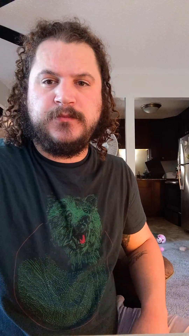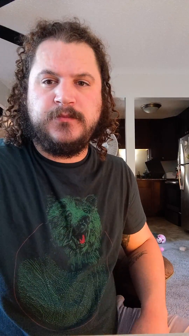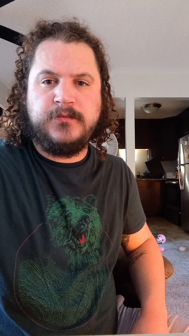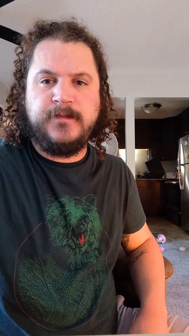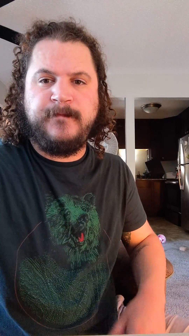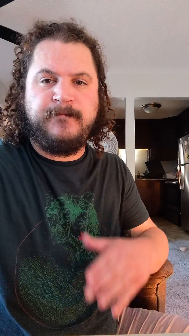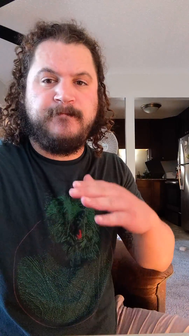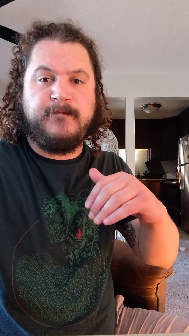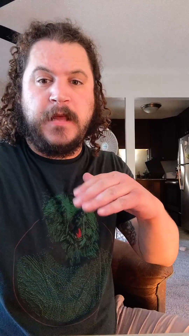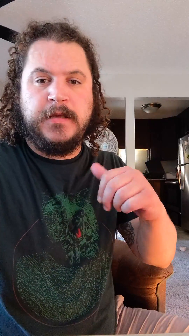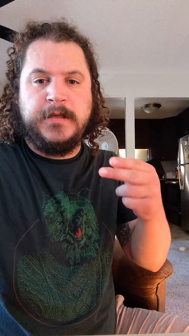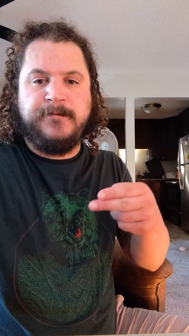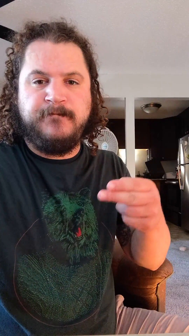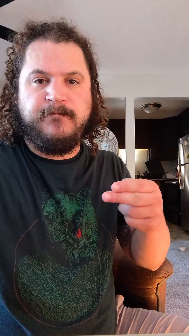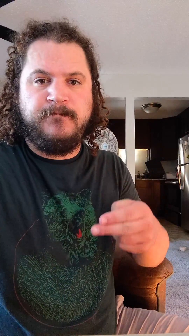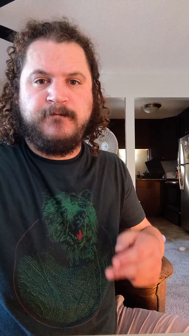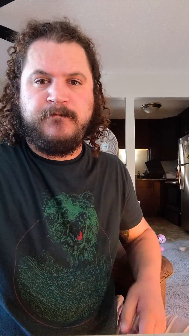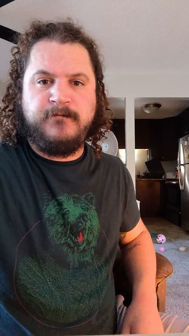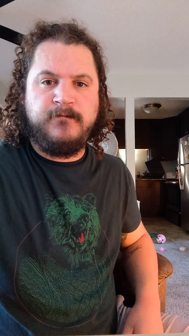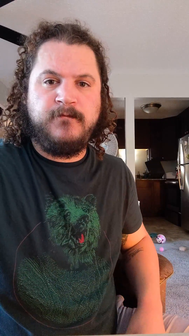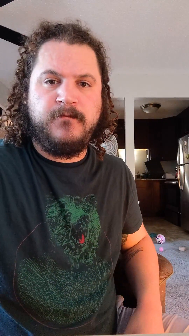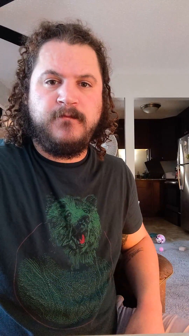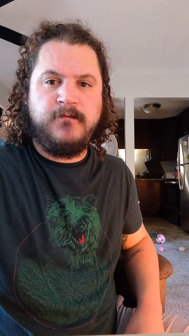pet's name